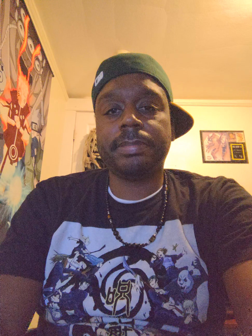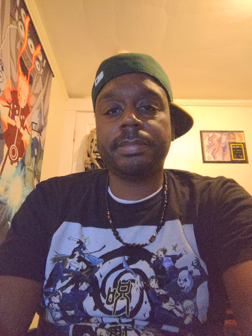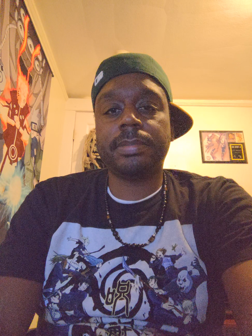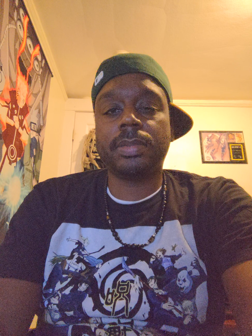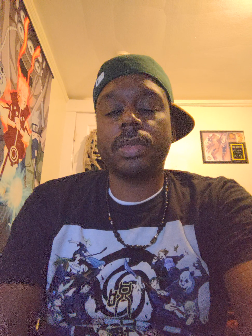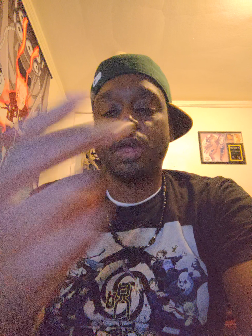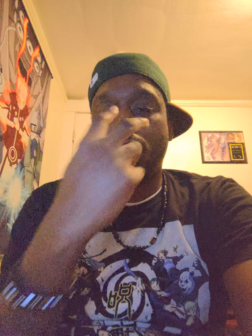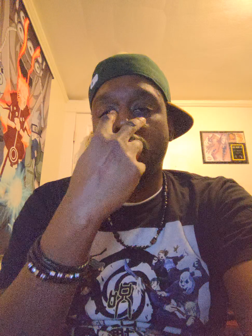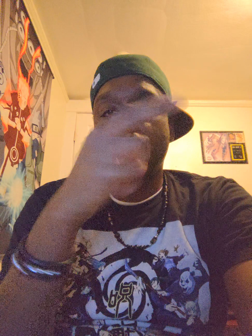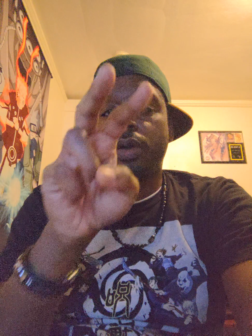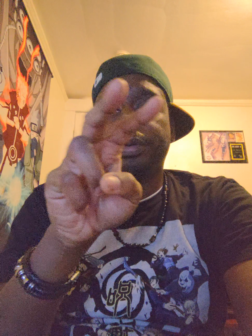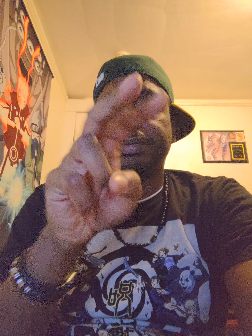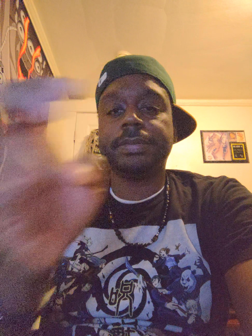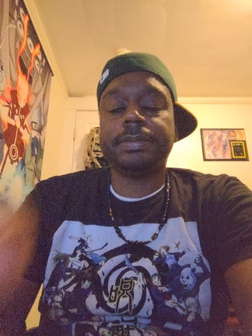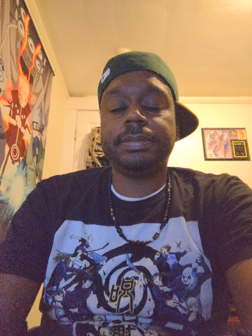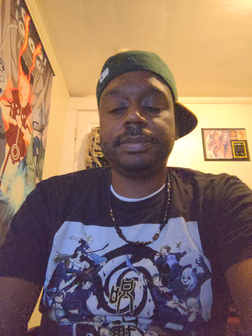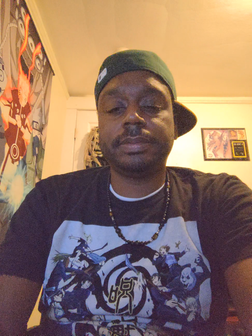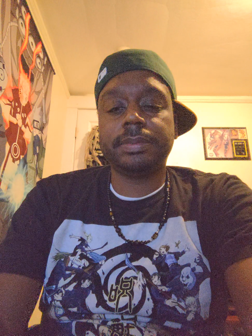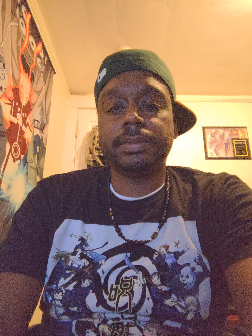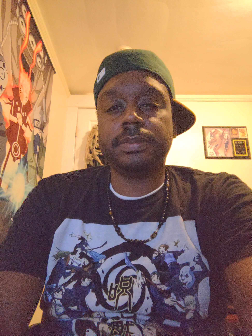look